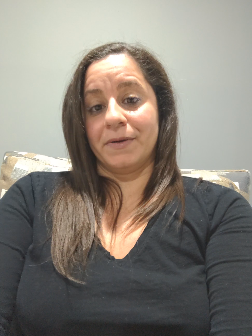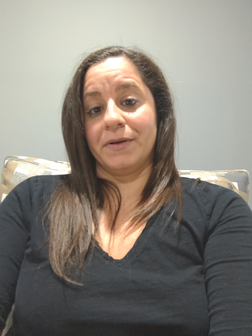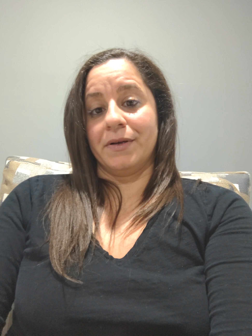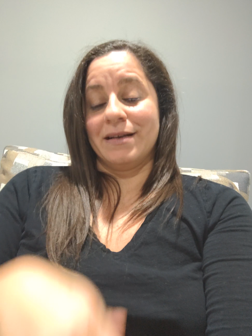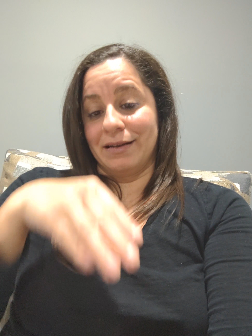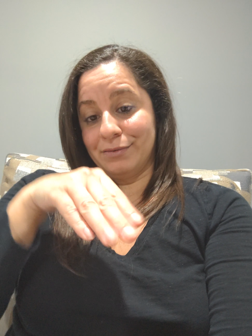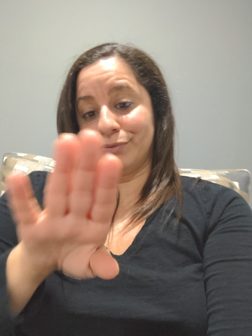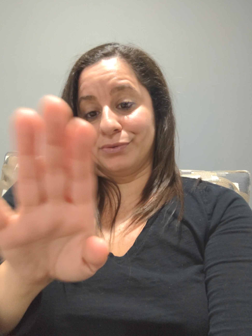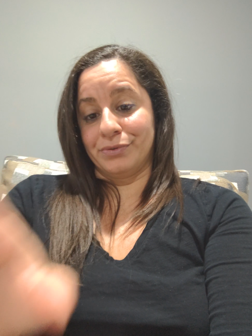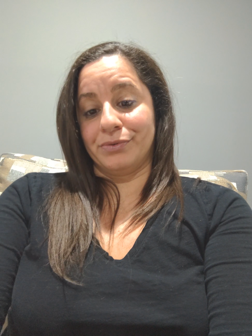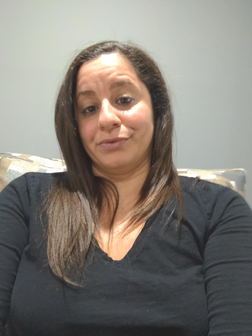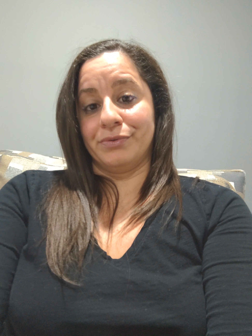into